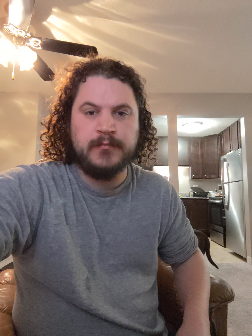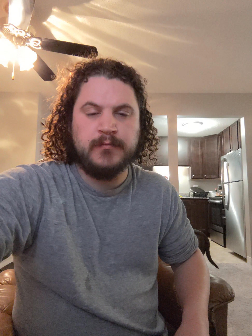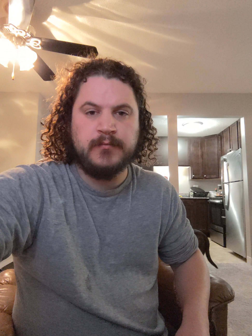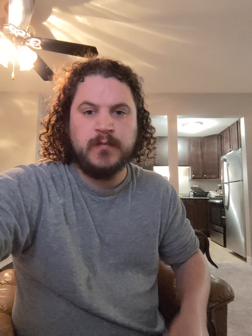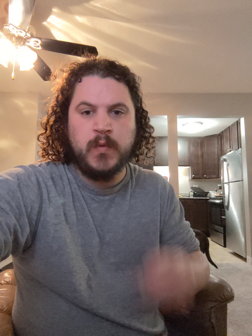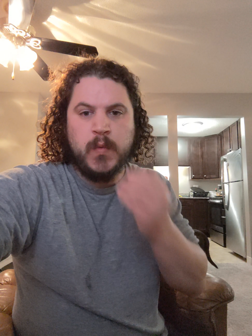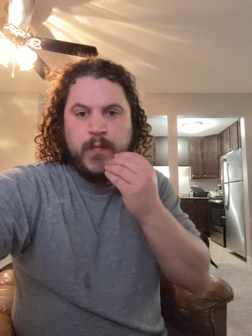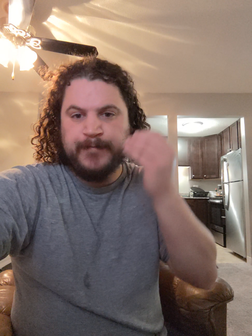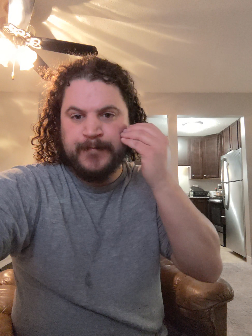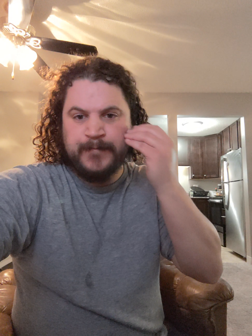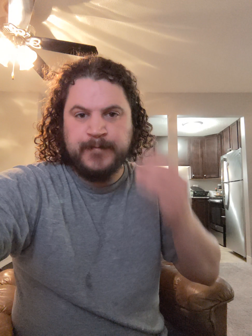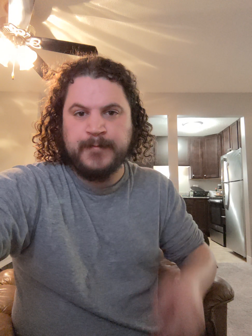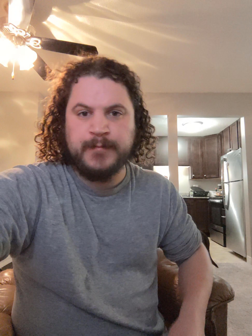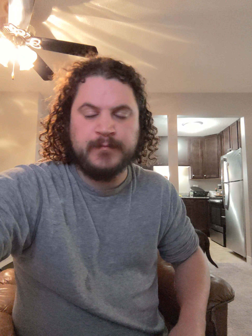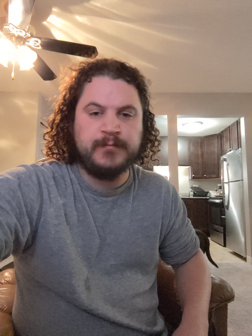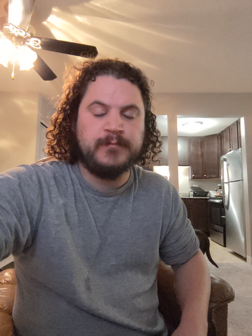home